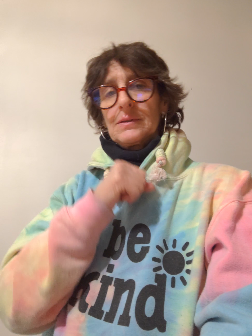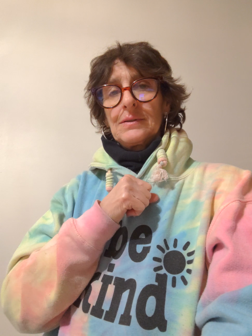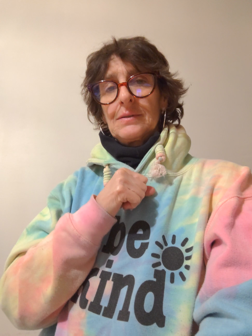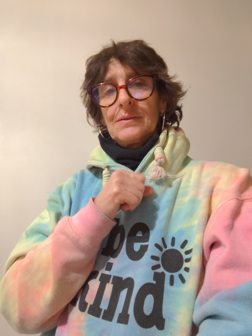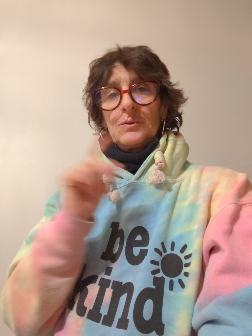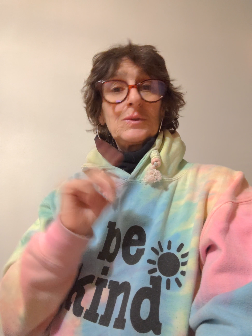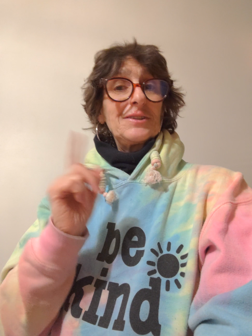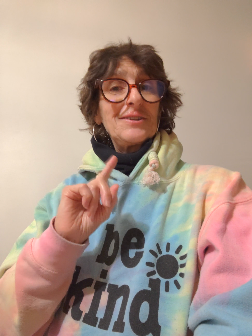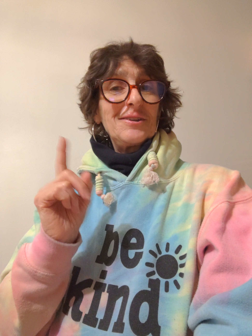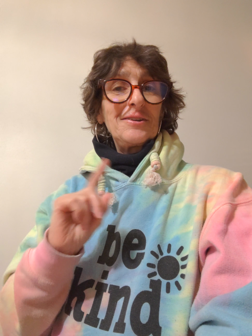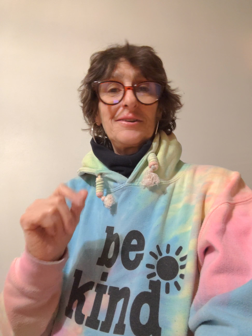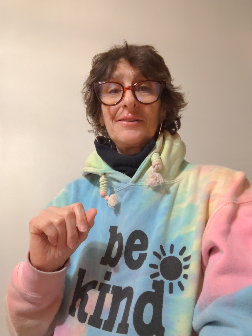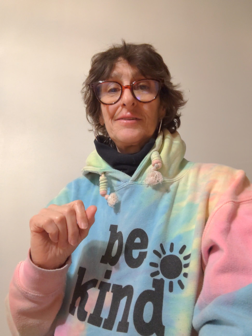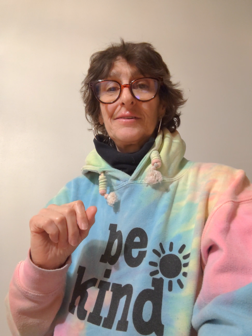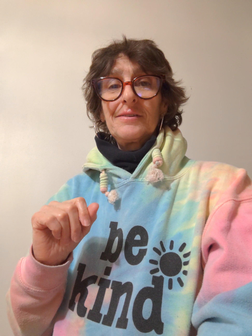where